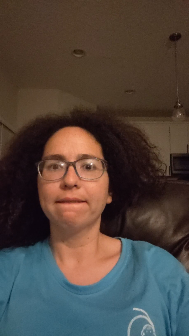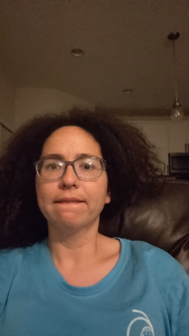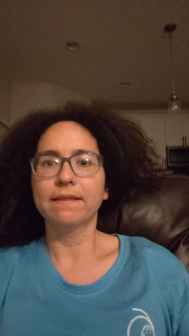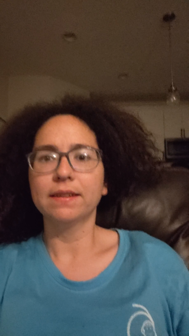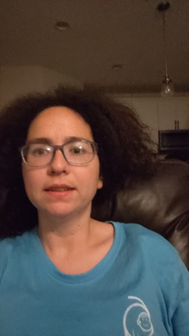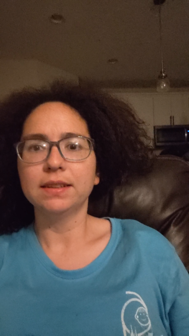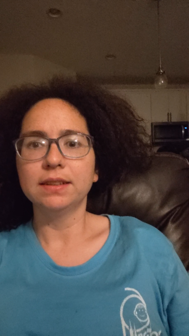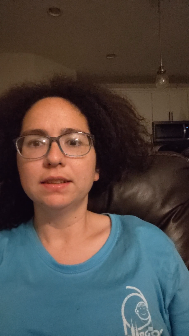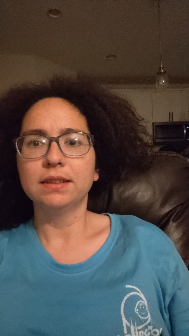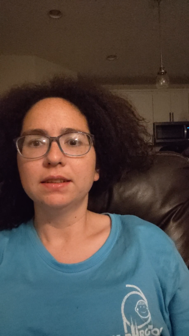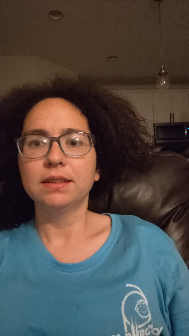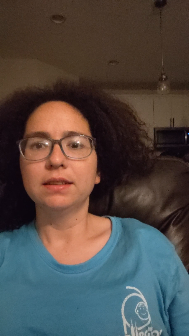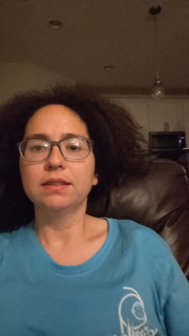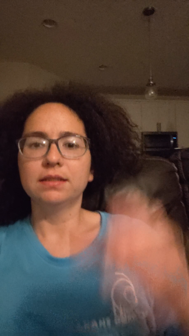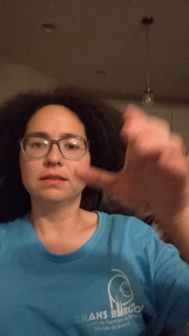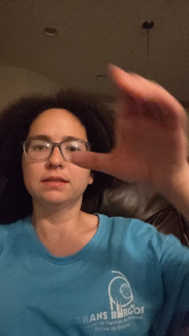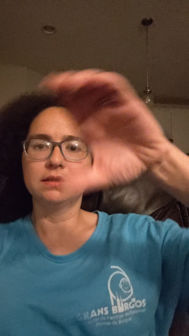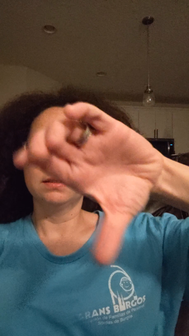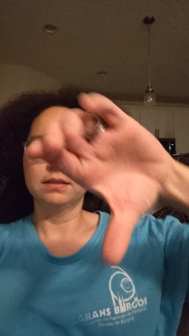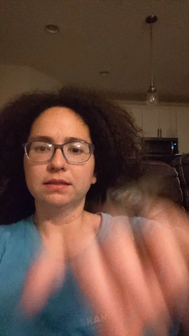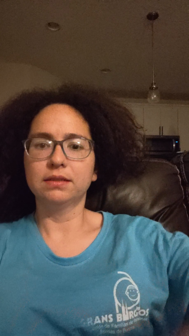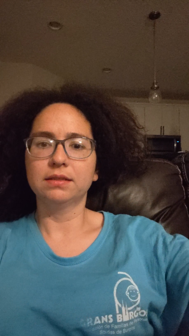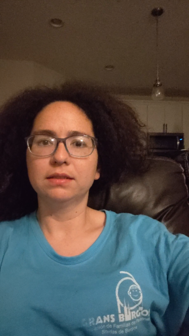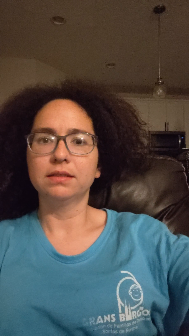dump